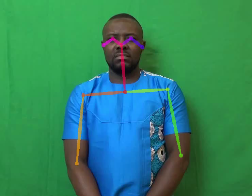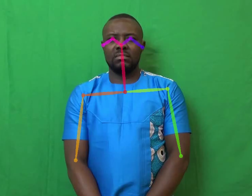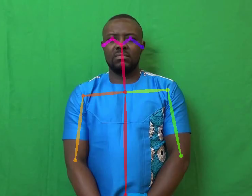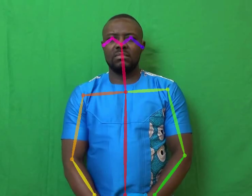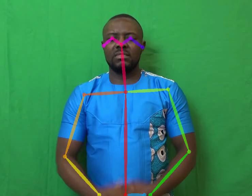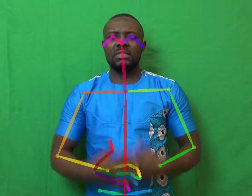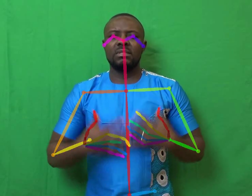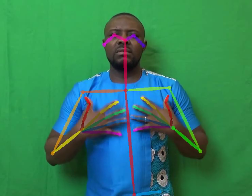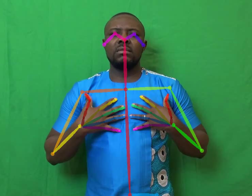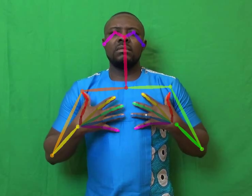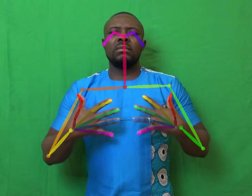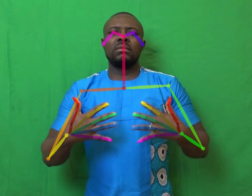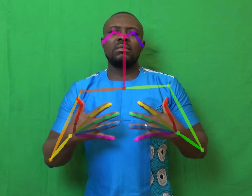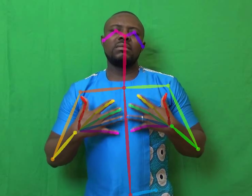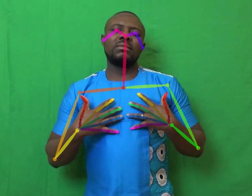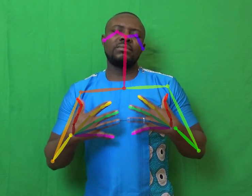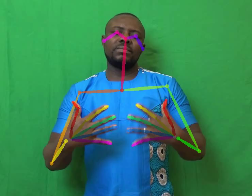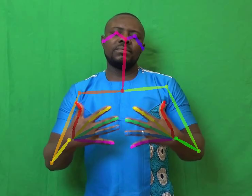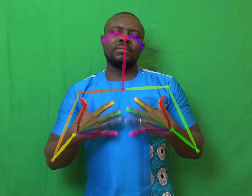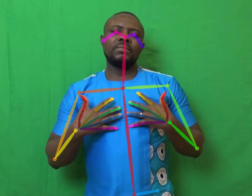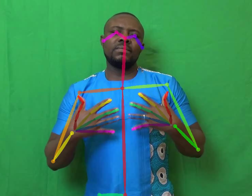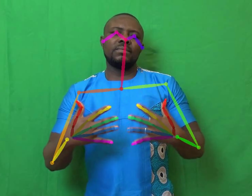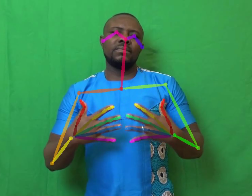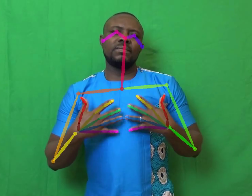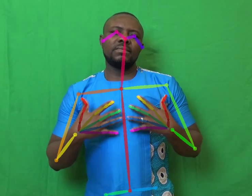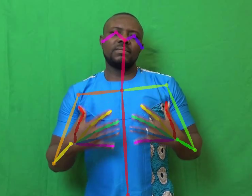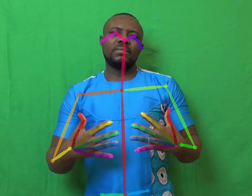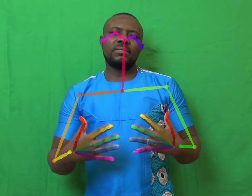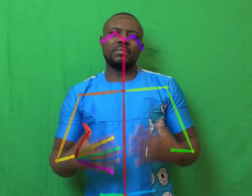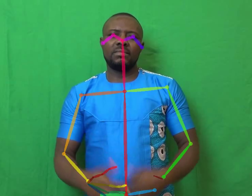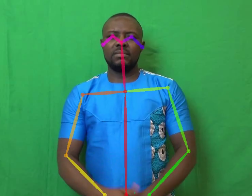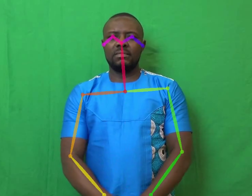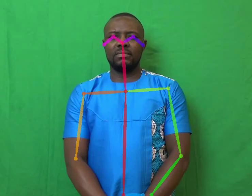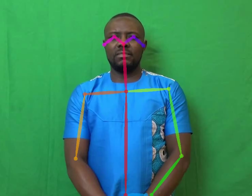breath